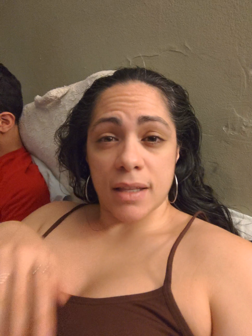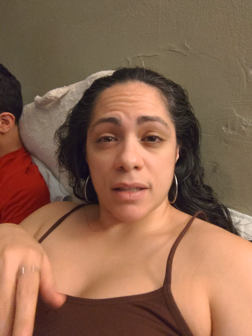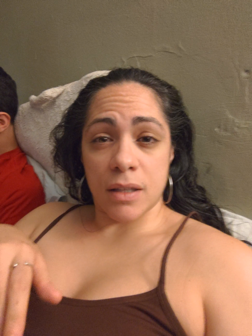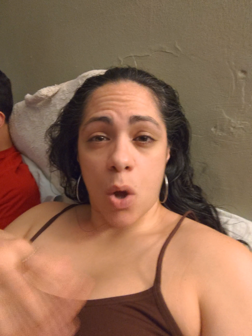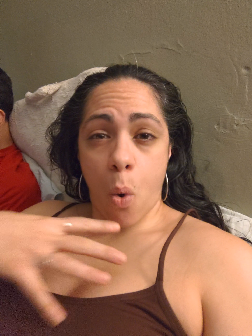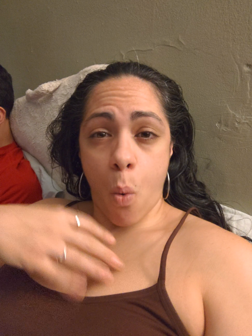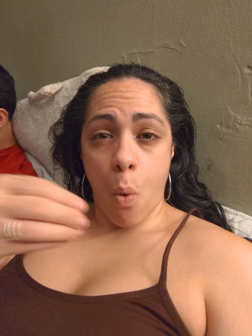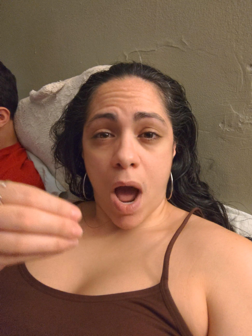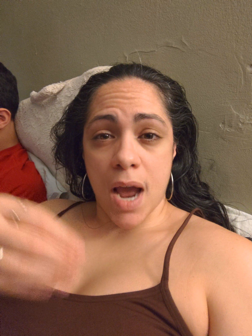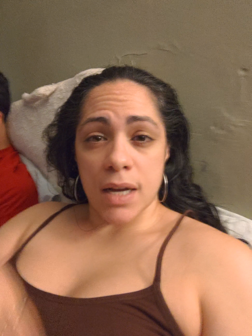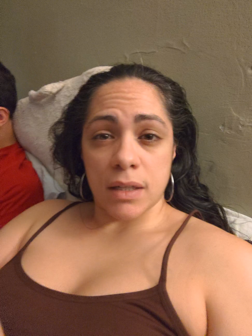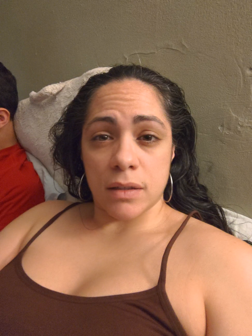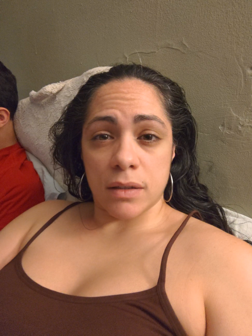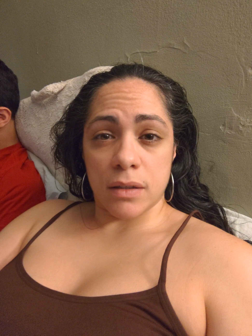white